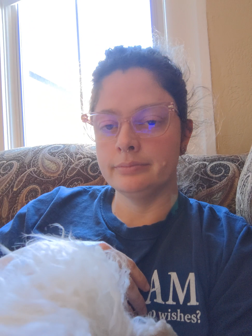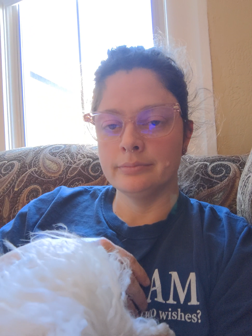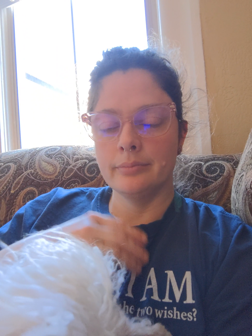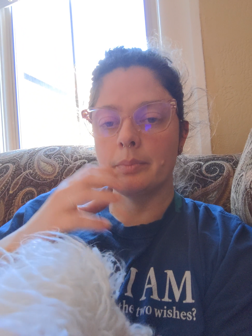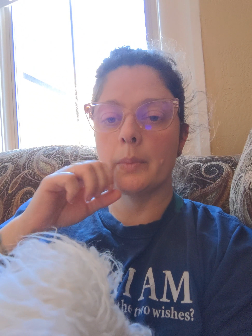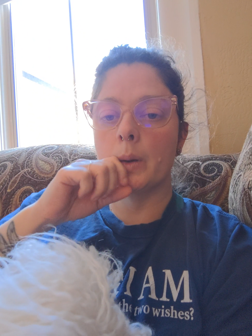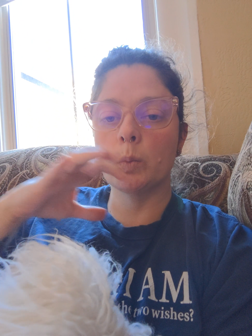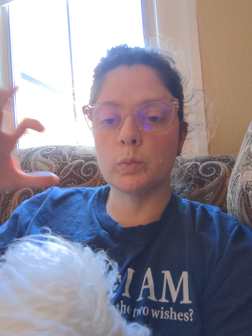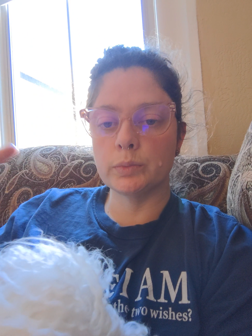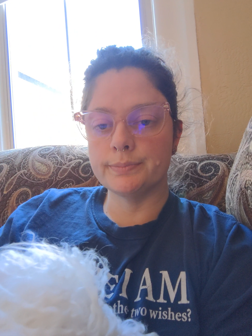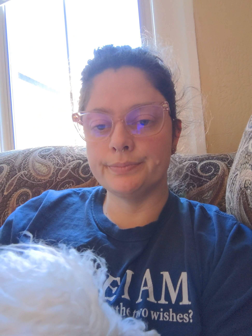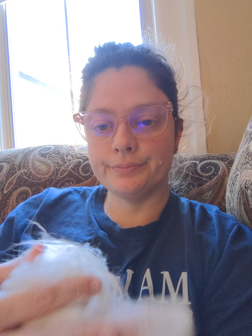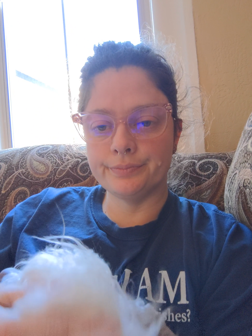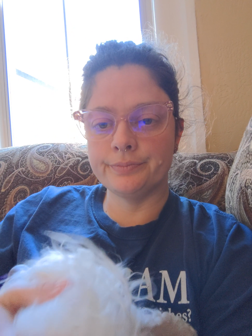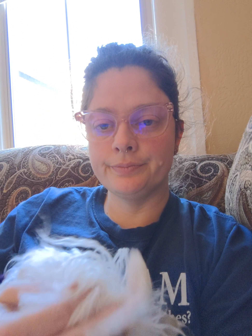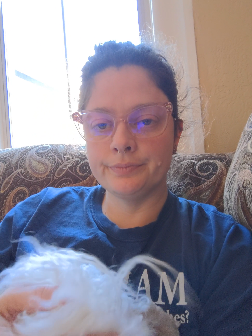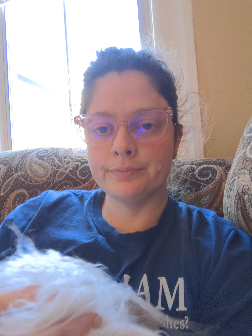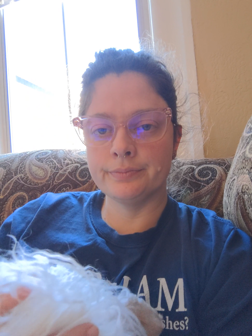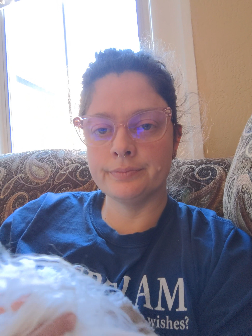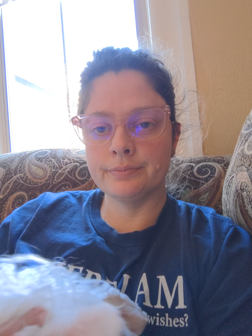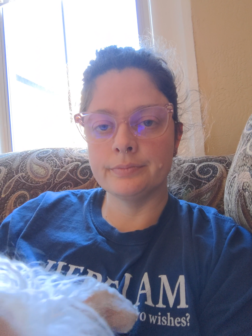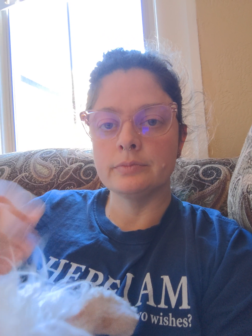balloon